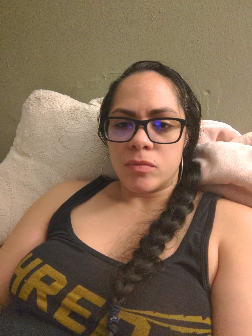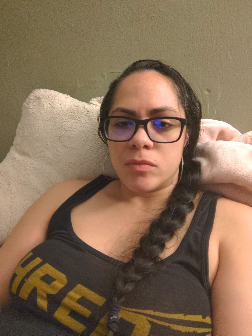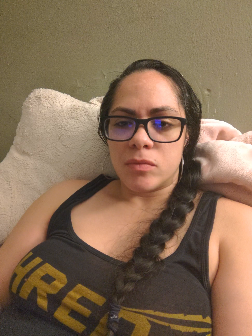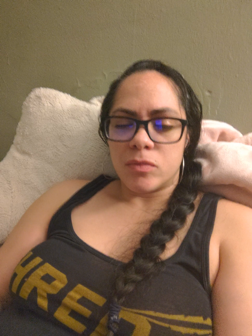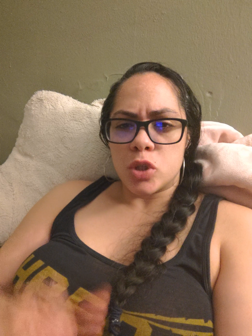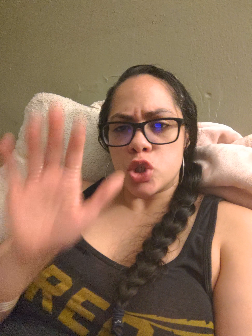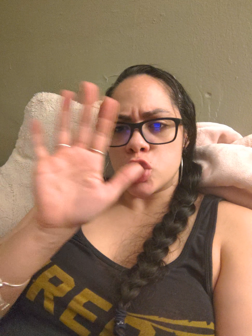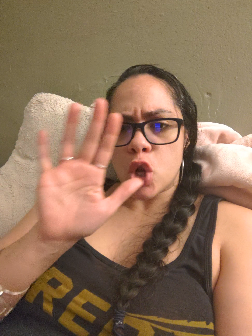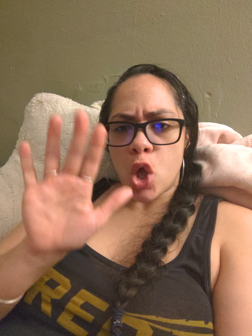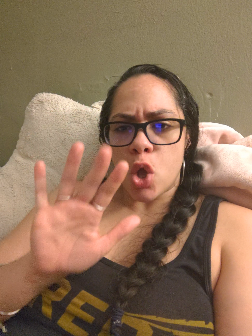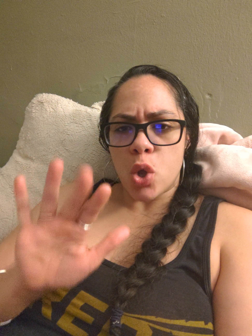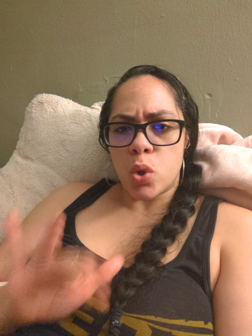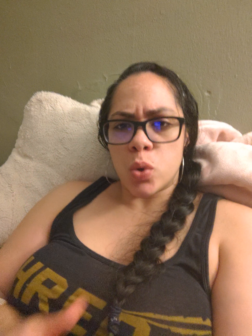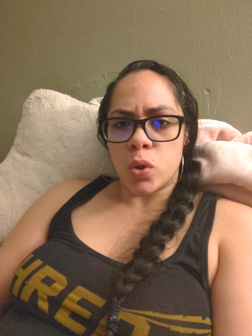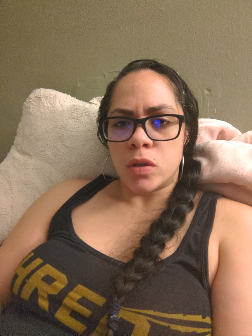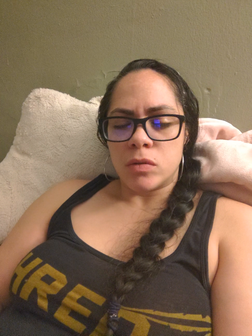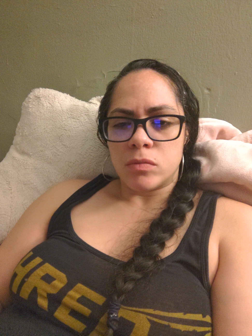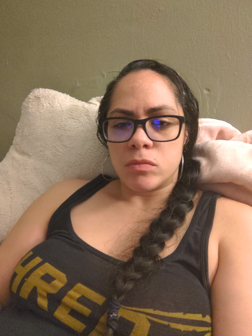snow